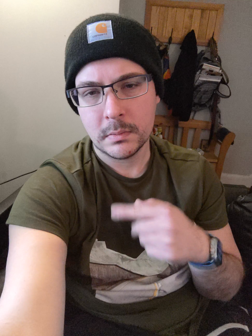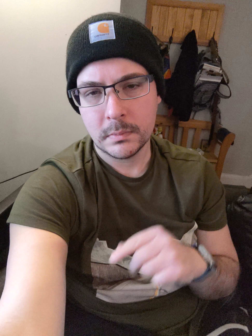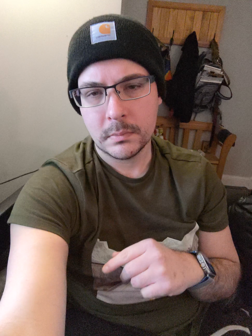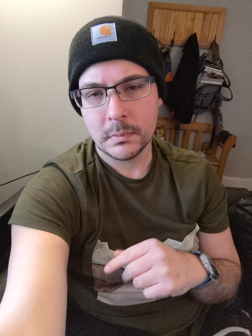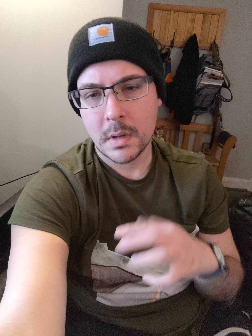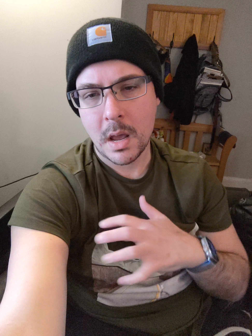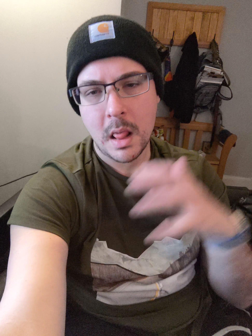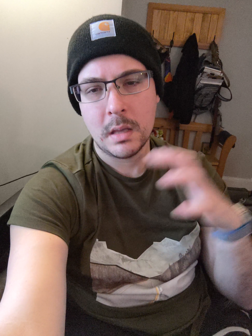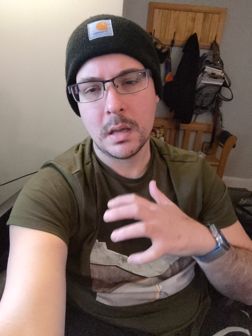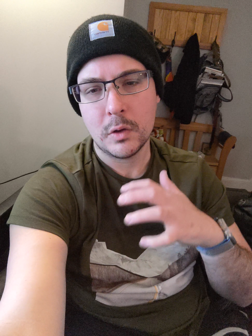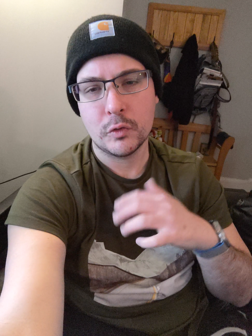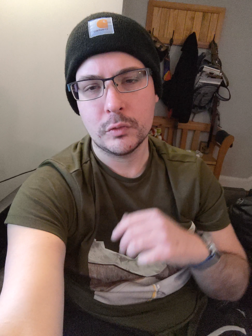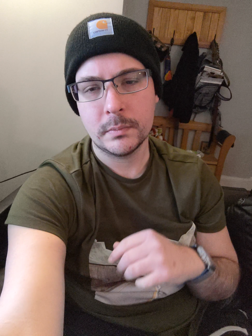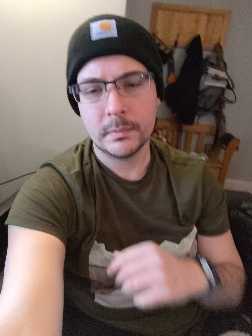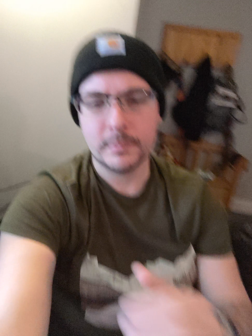alligator